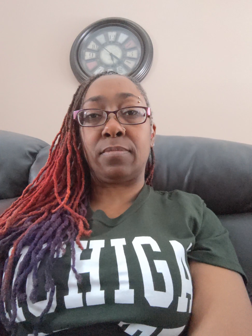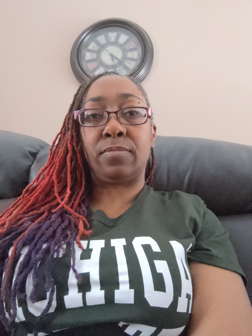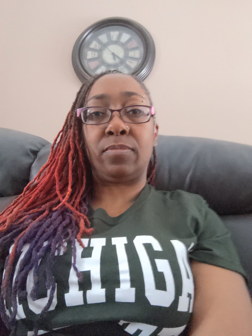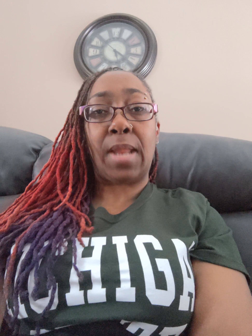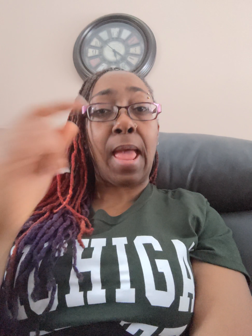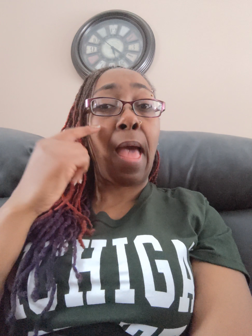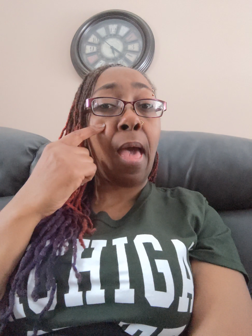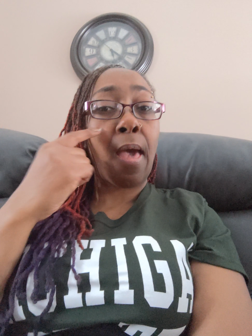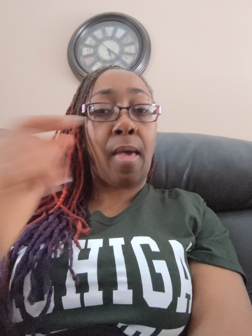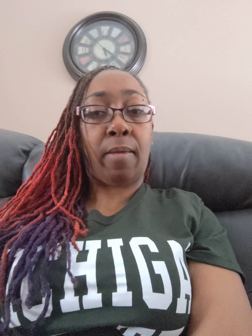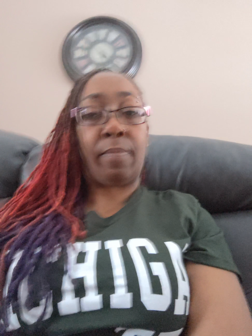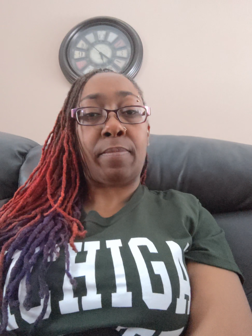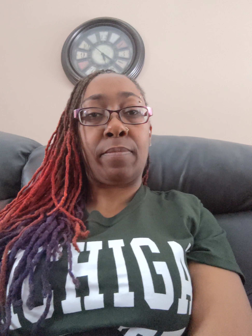eye